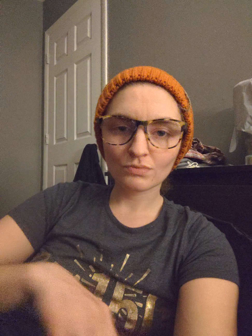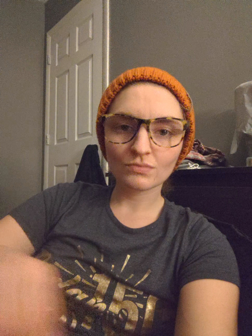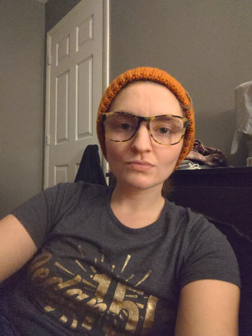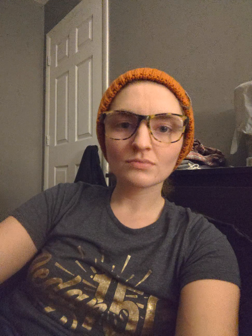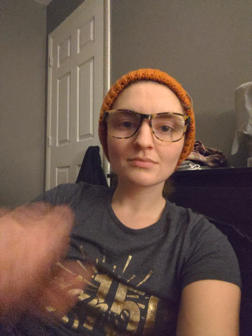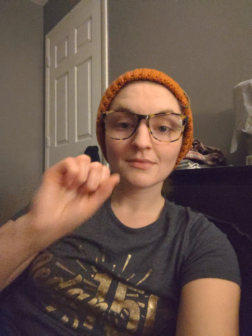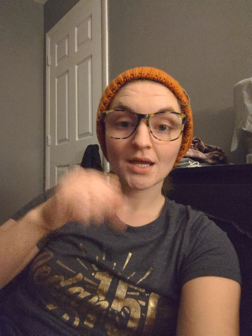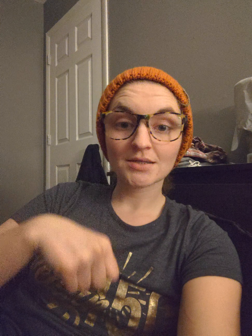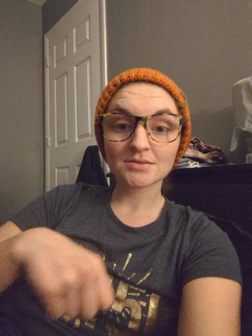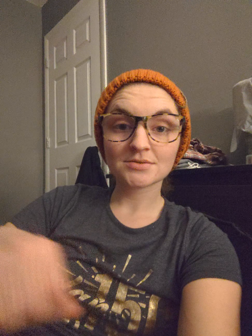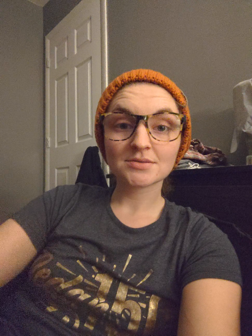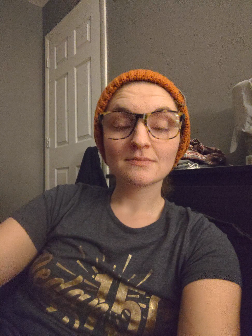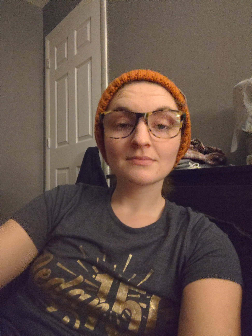can